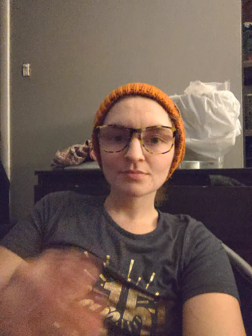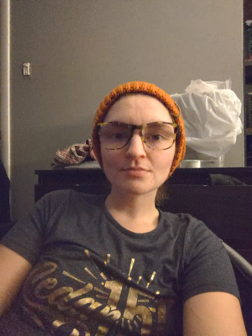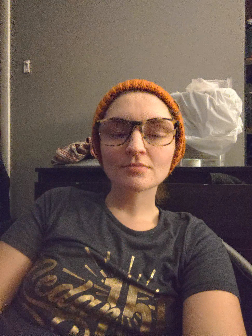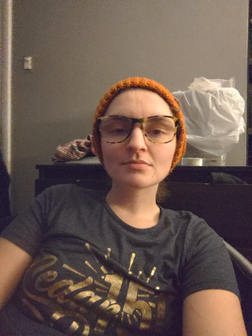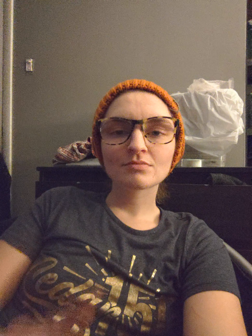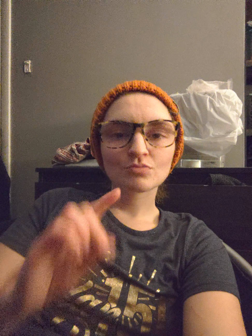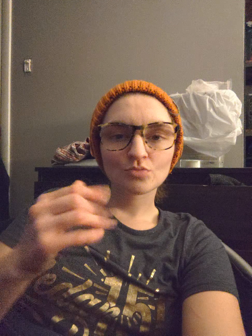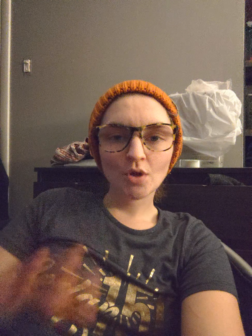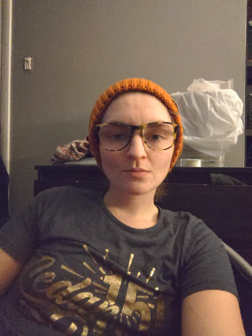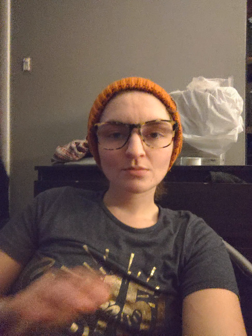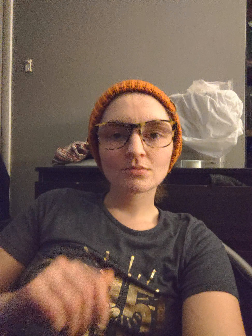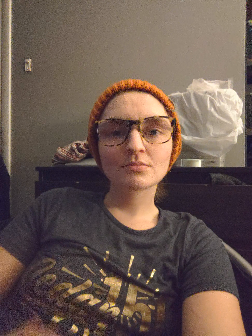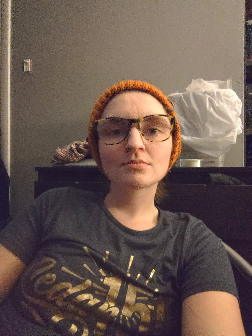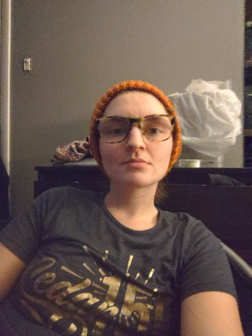dog